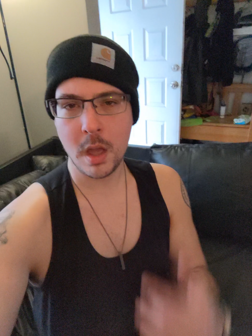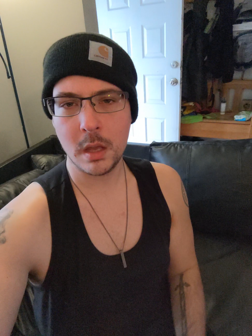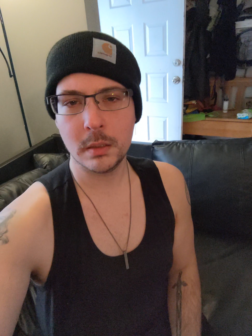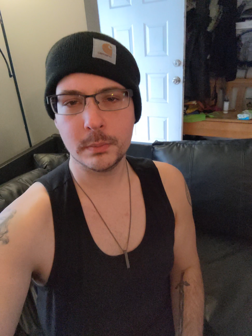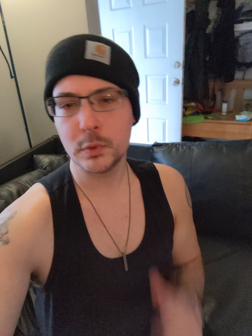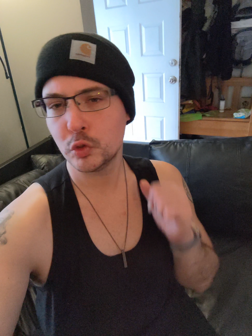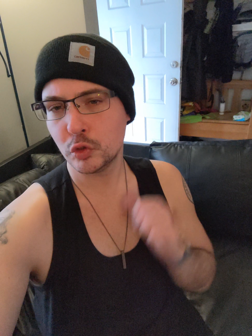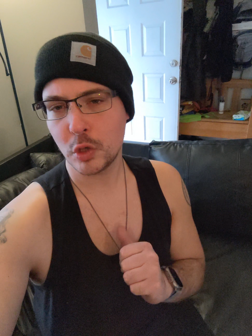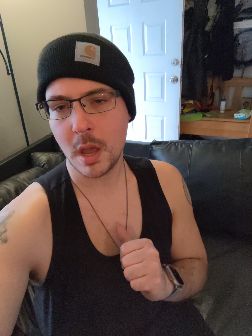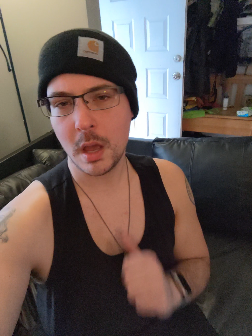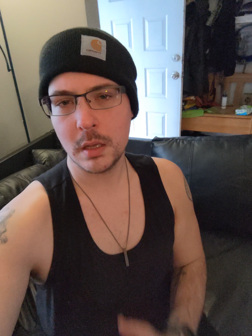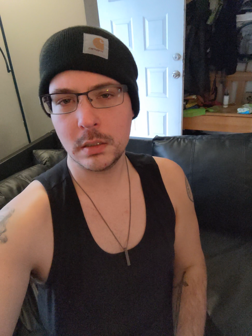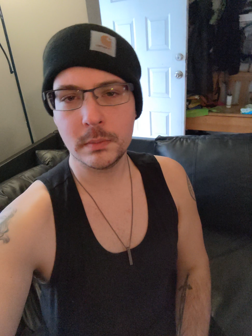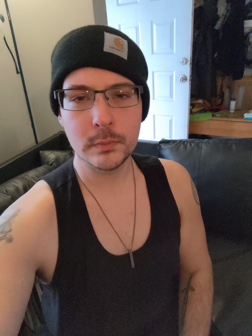jacket